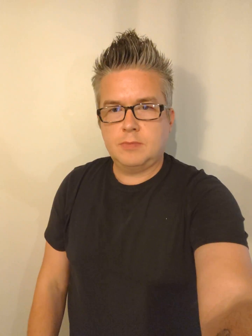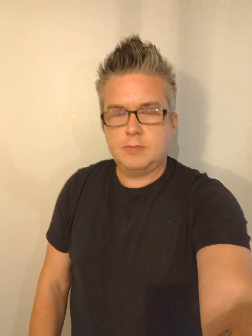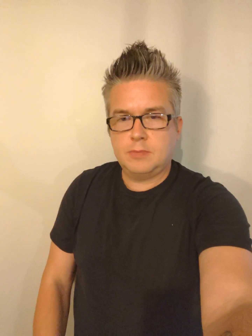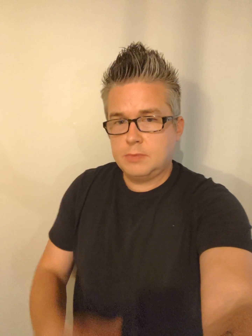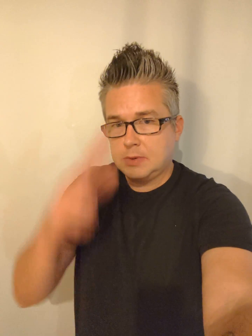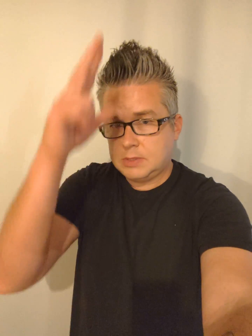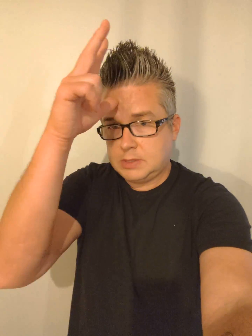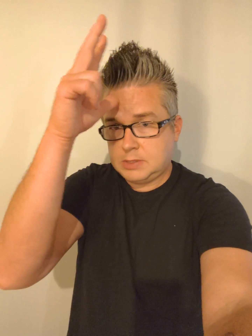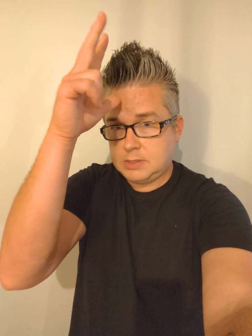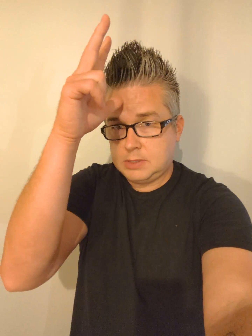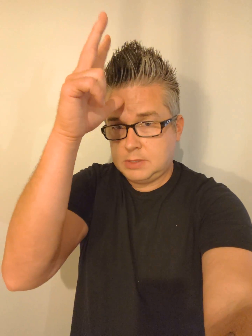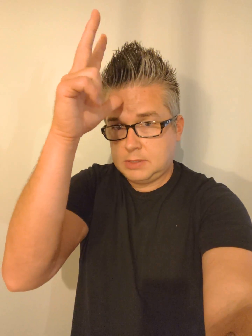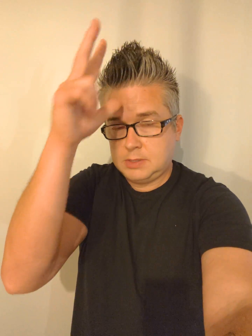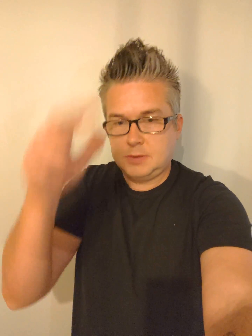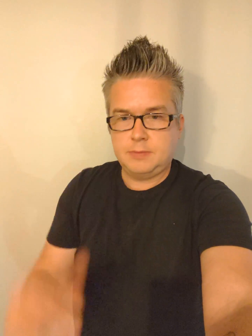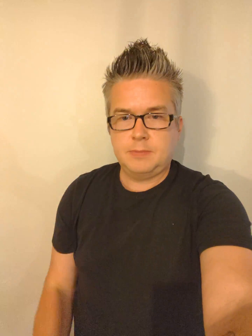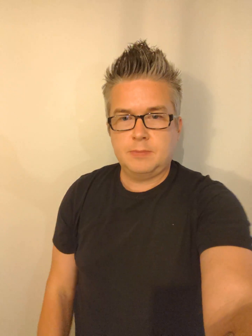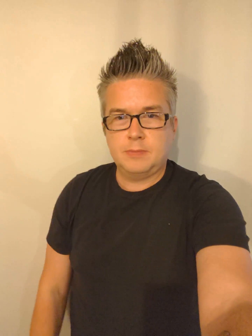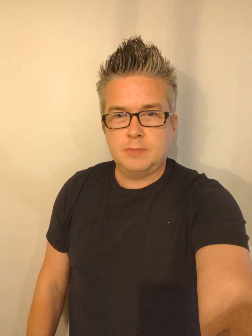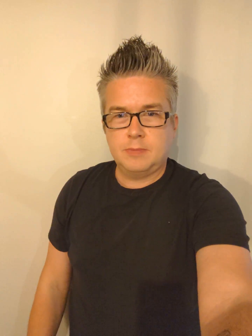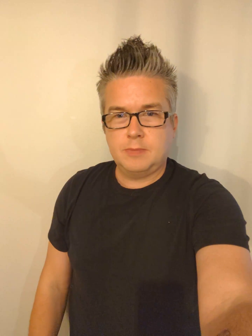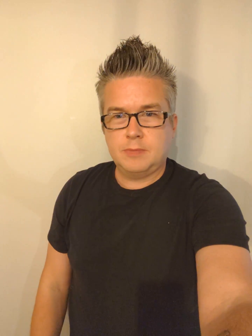rooster